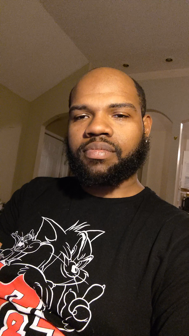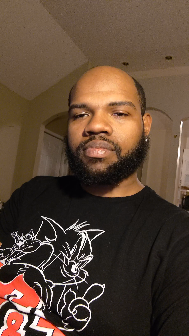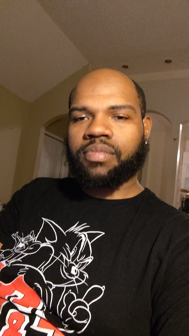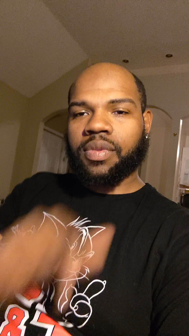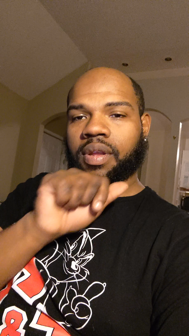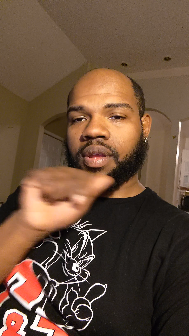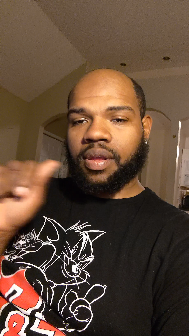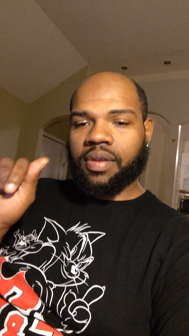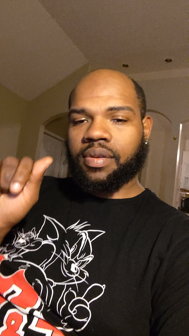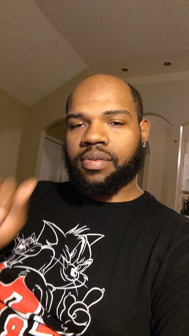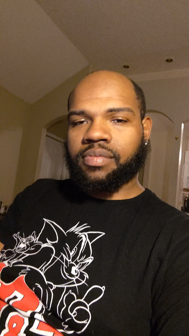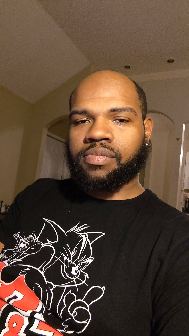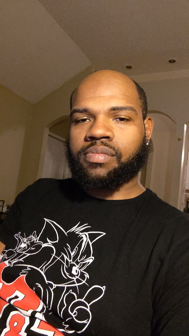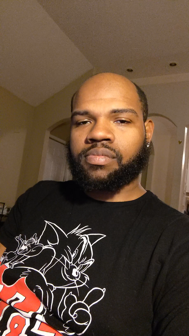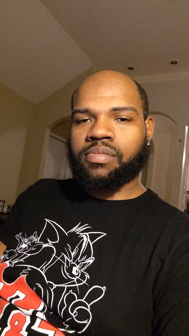a